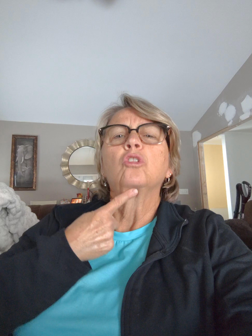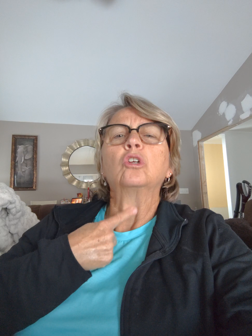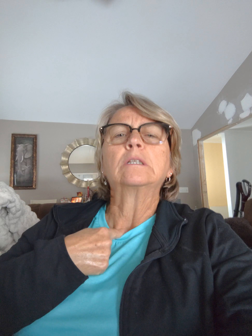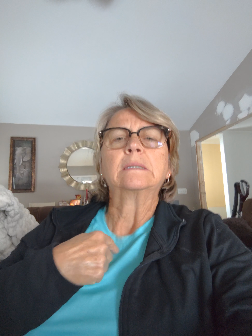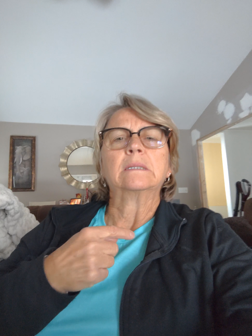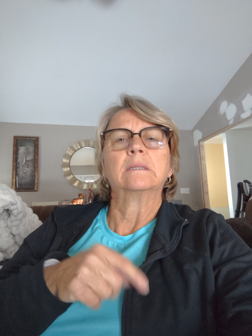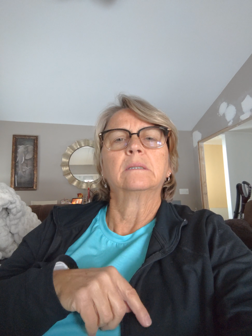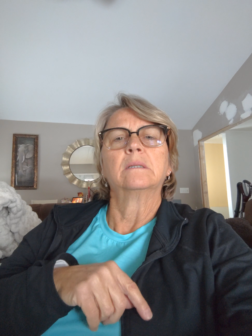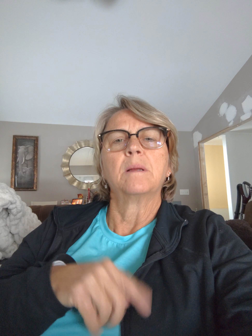thirsty